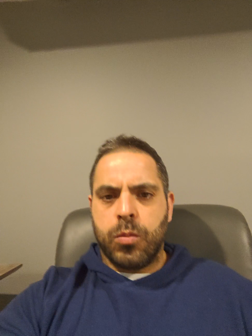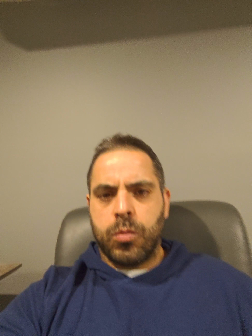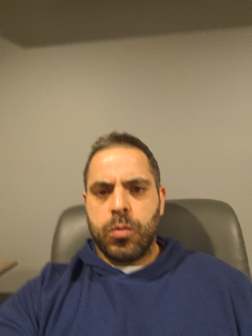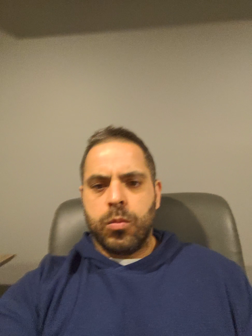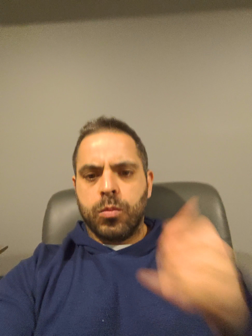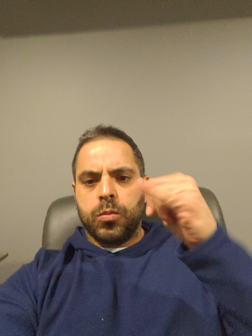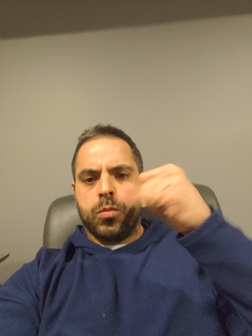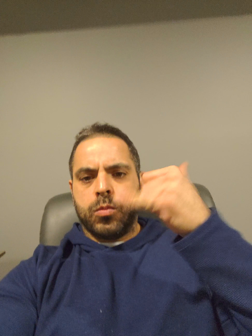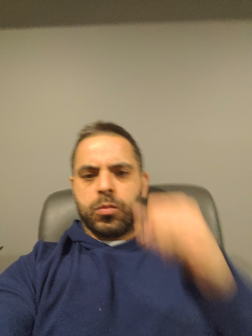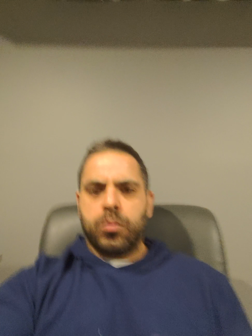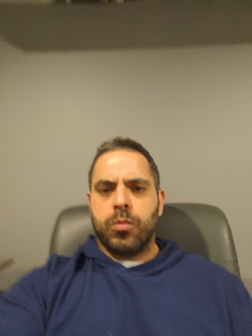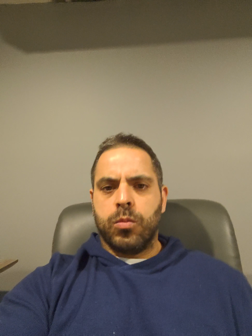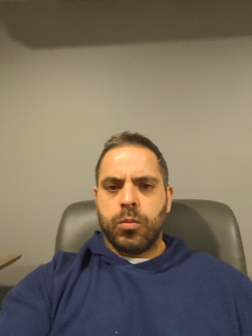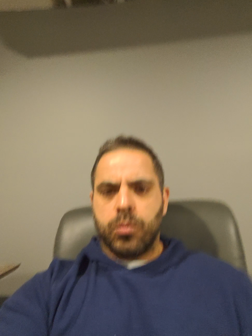yellow